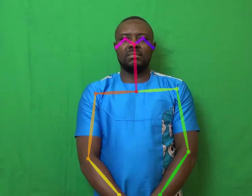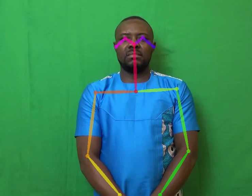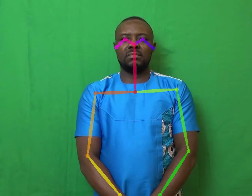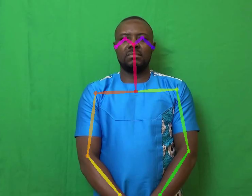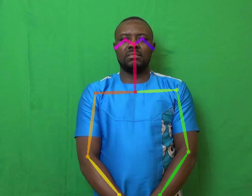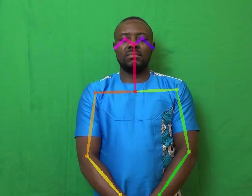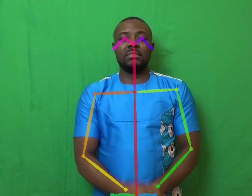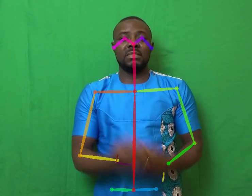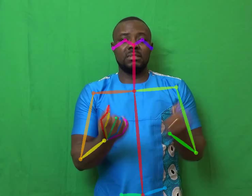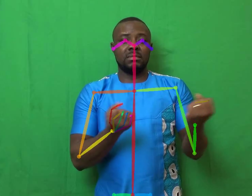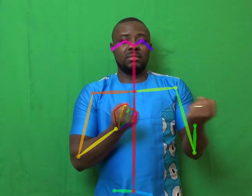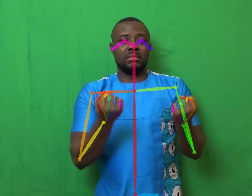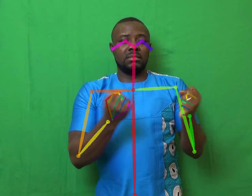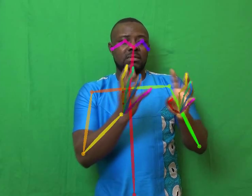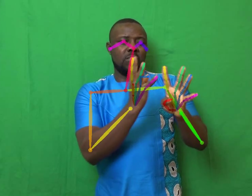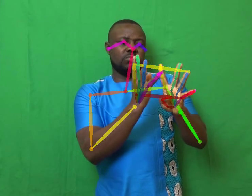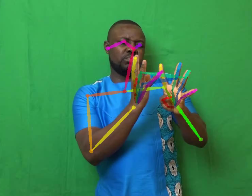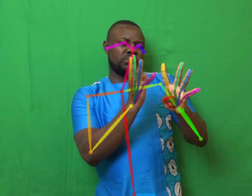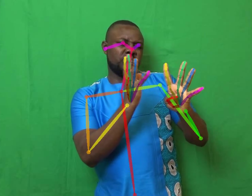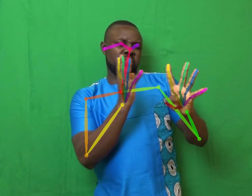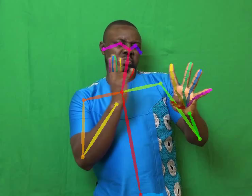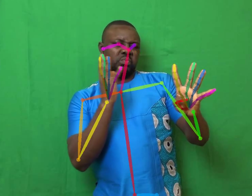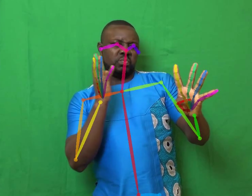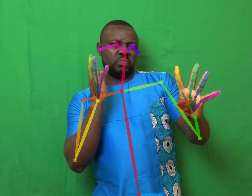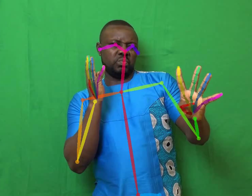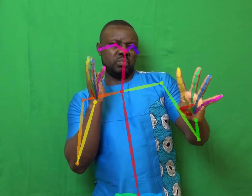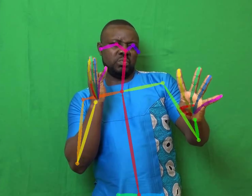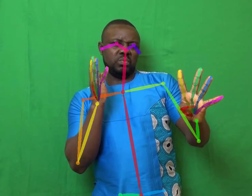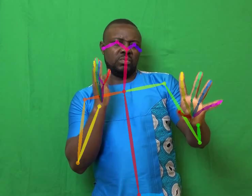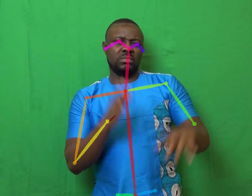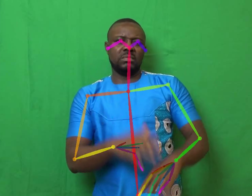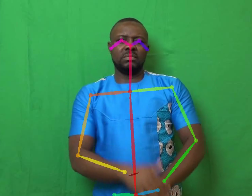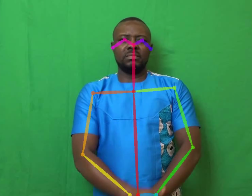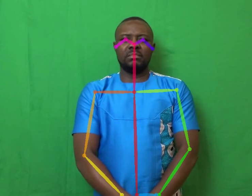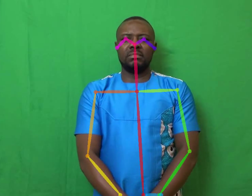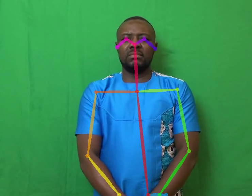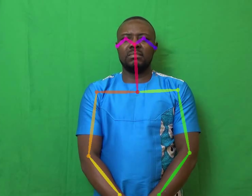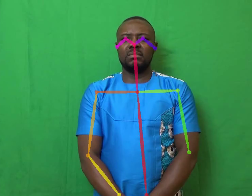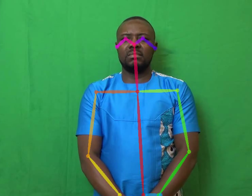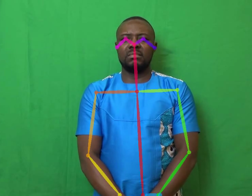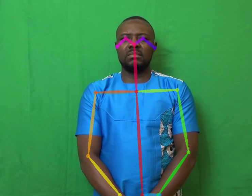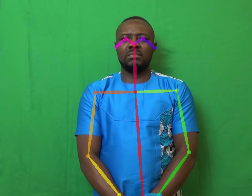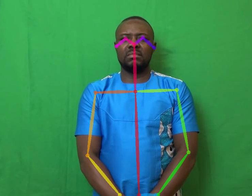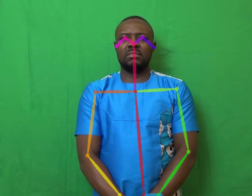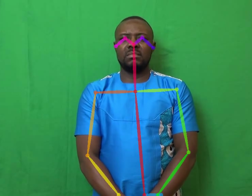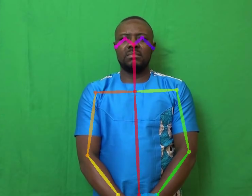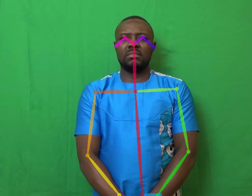traffic